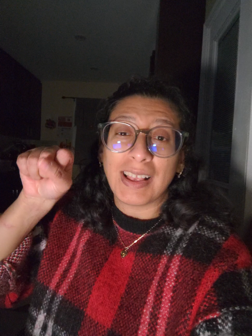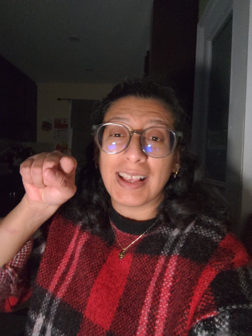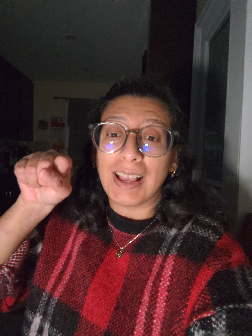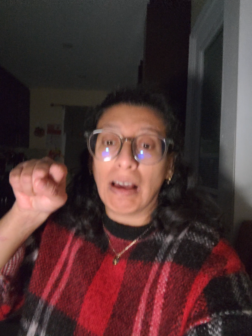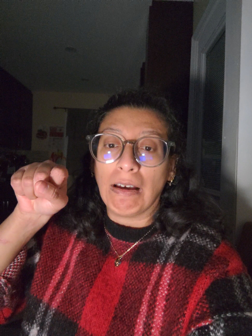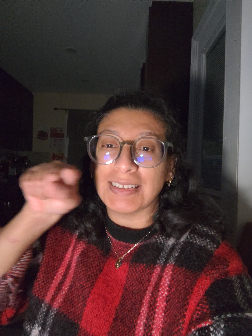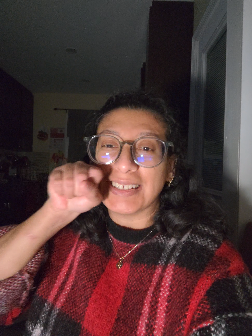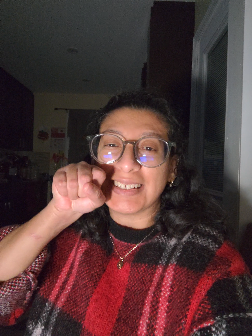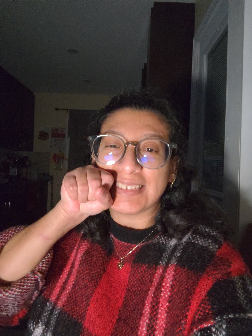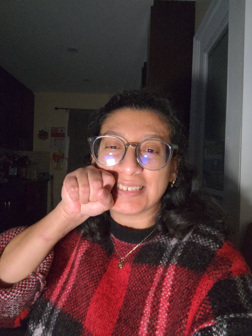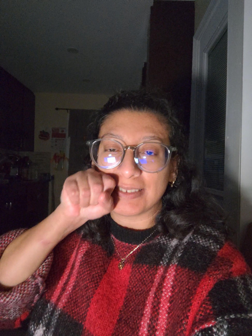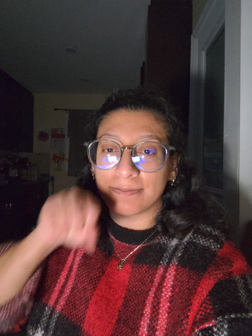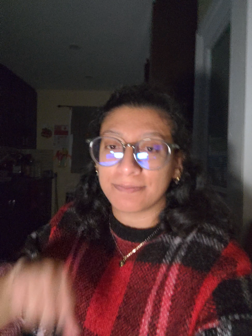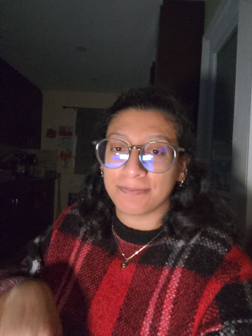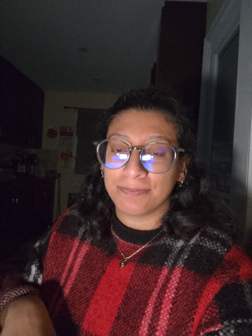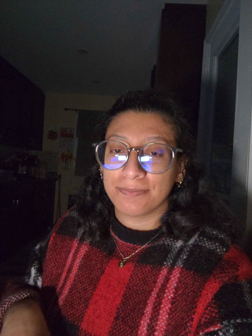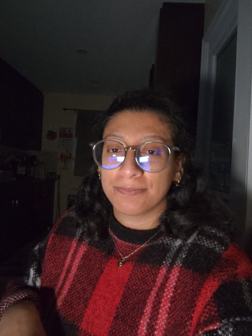carrot